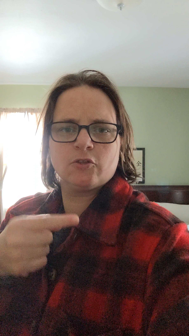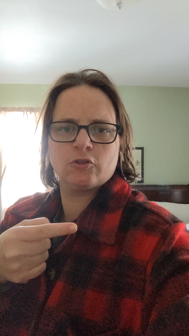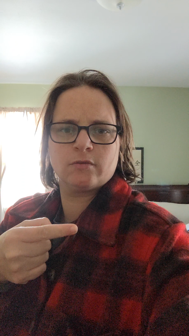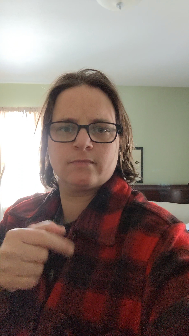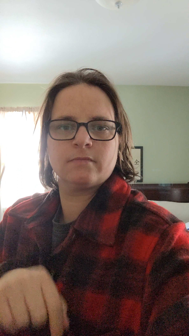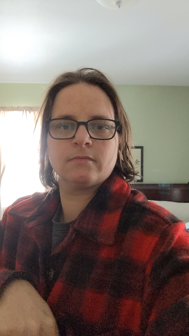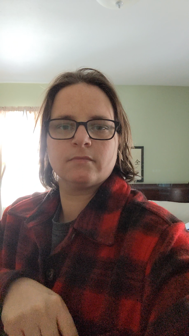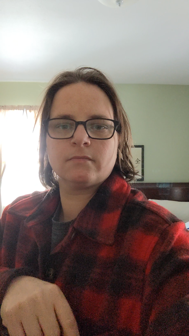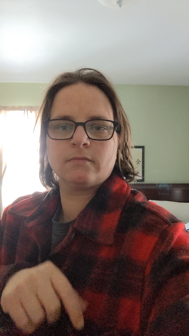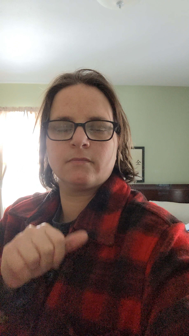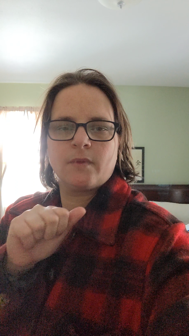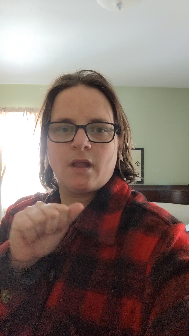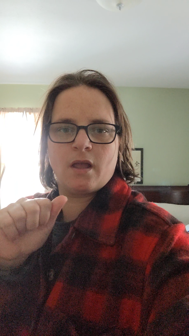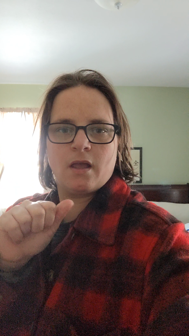a